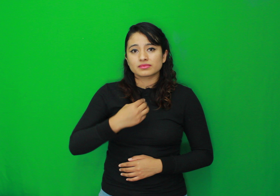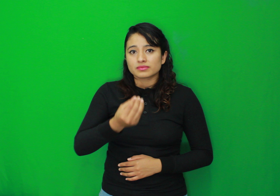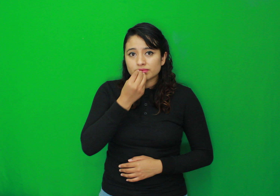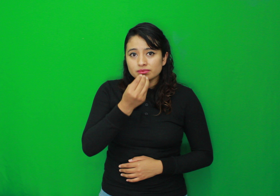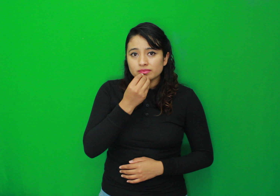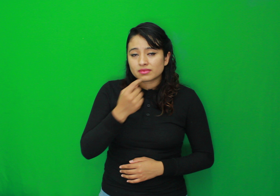comida